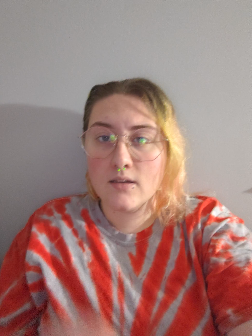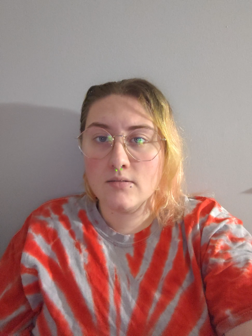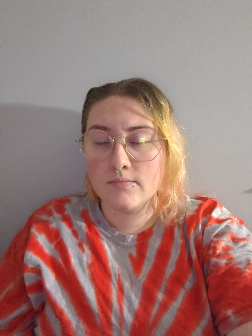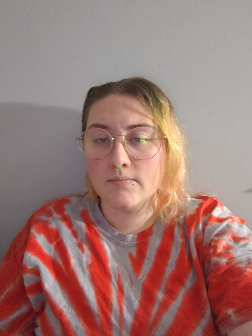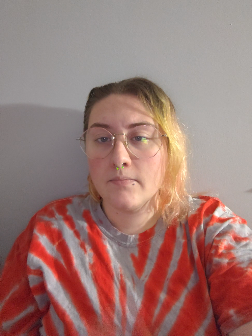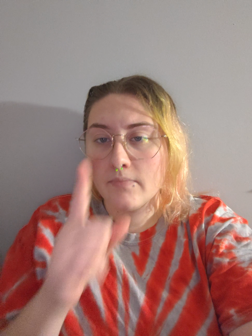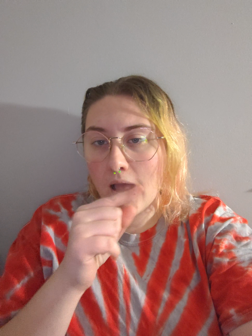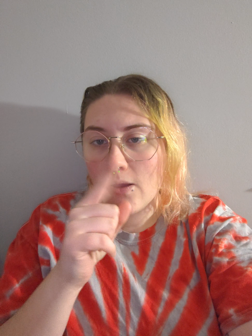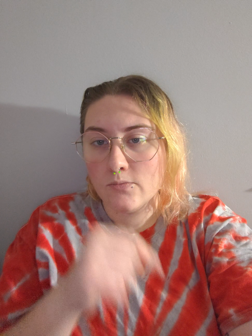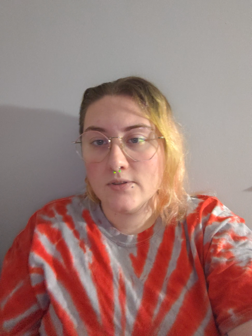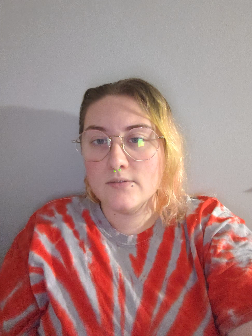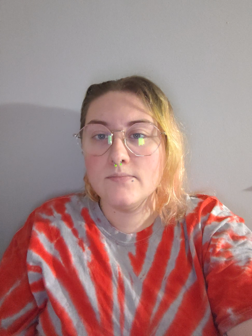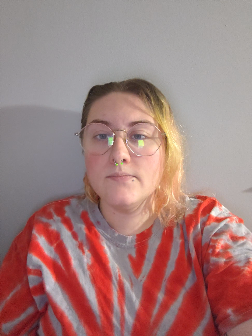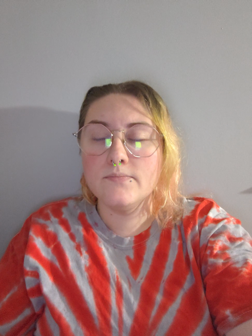mouse